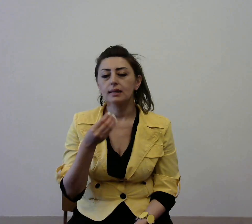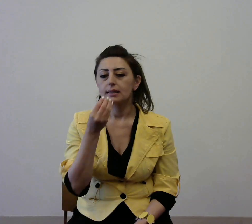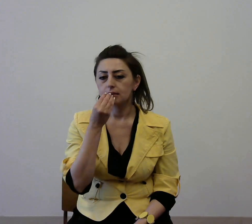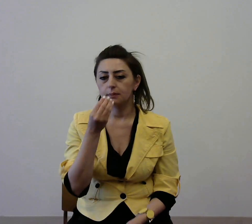yemək